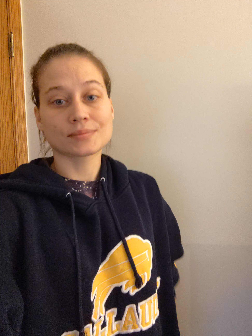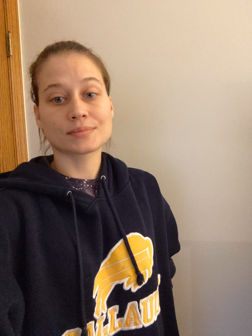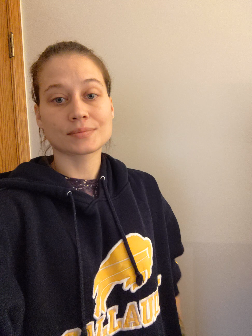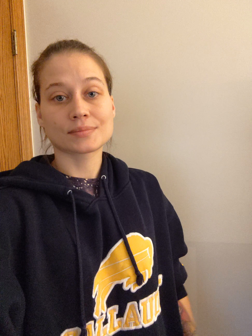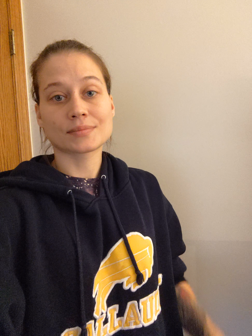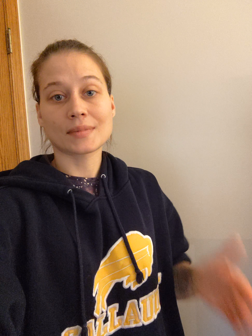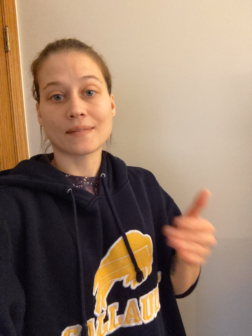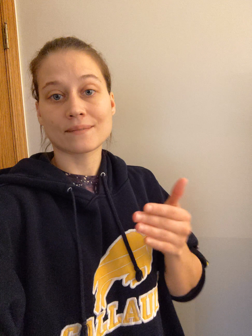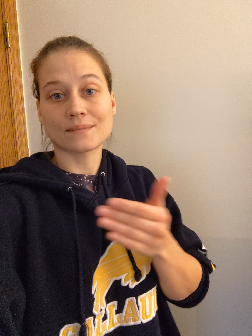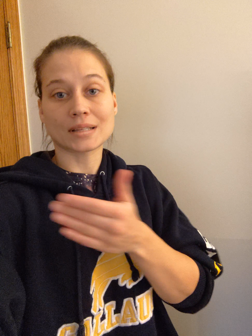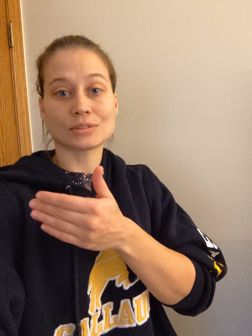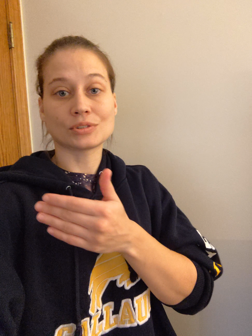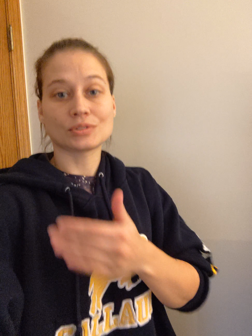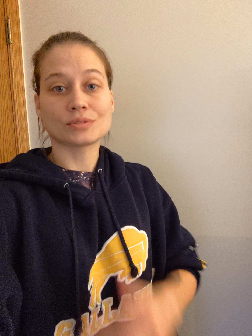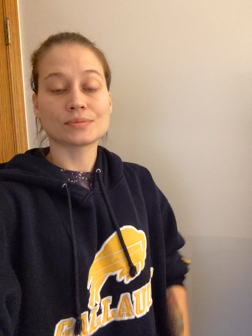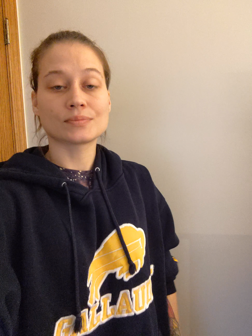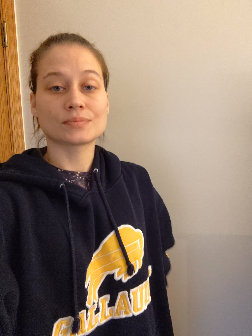fish